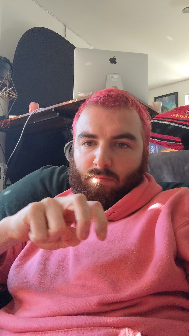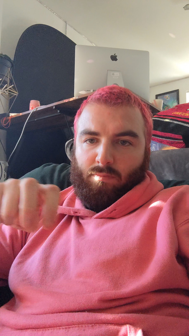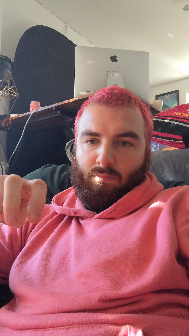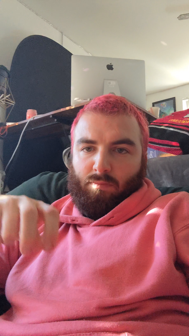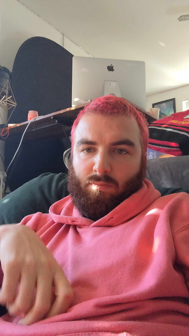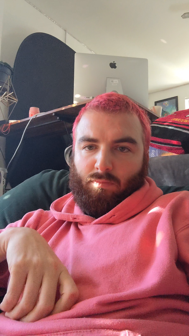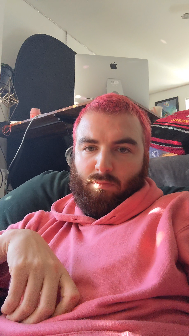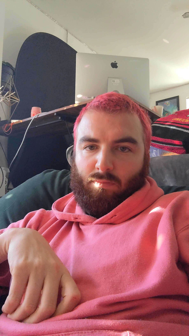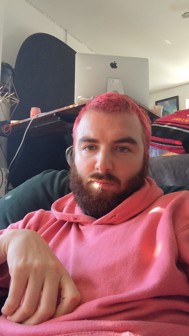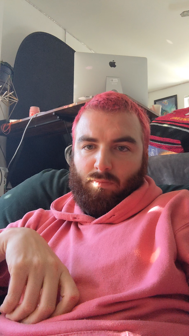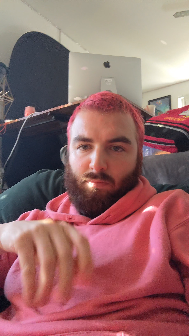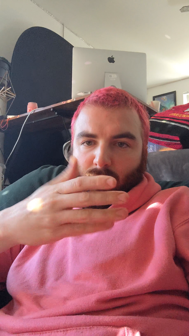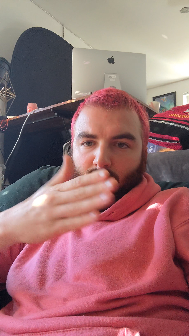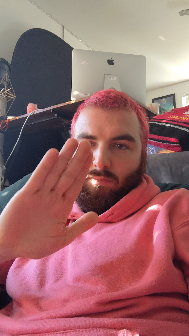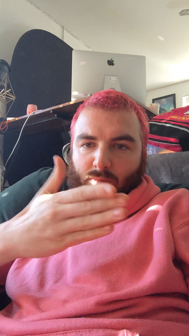share